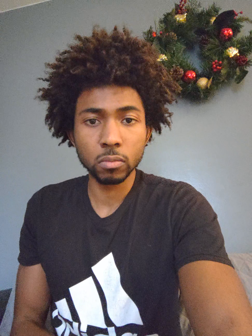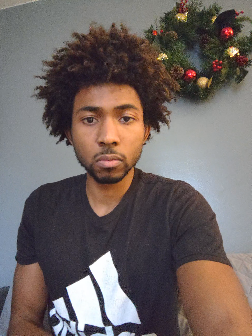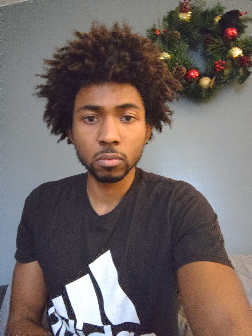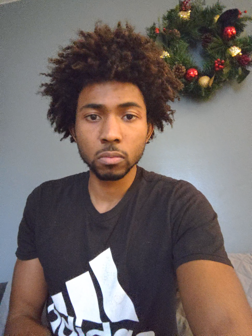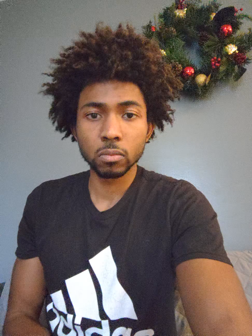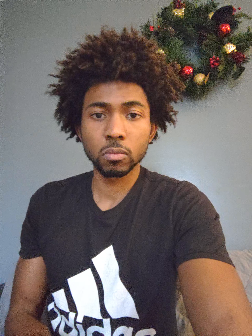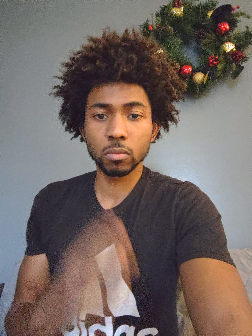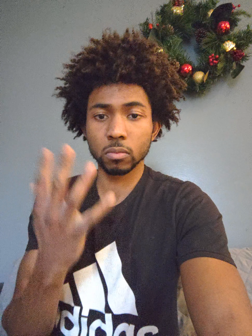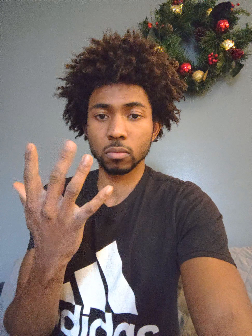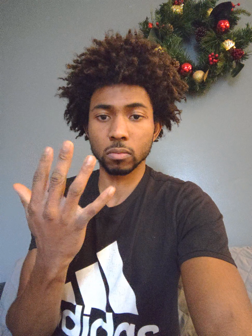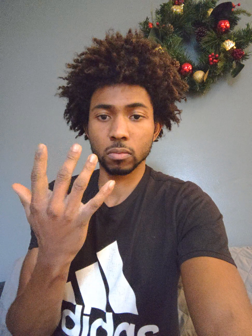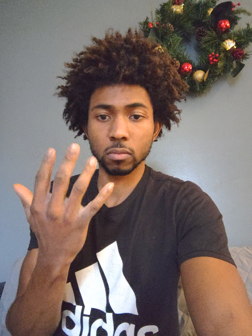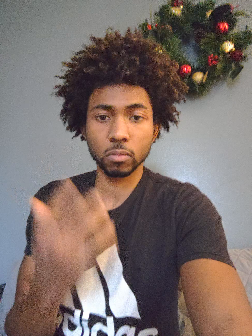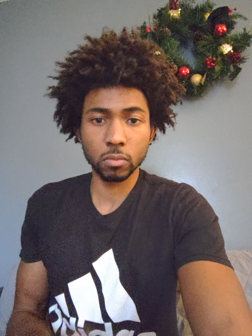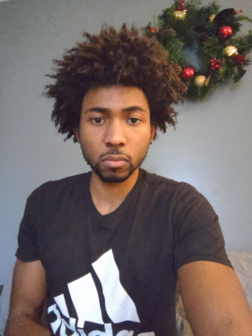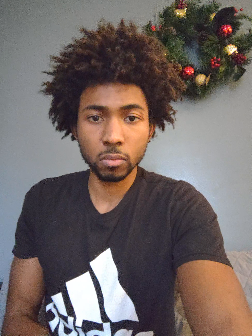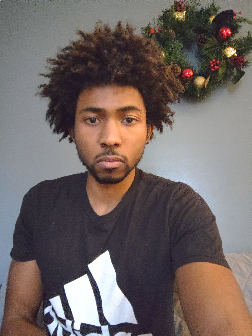finger